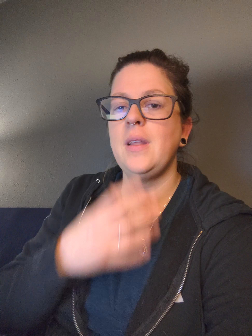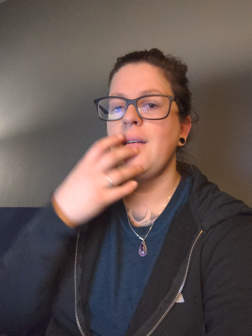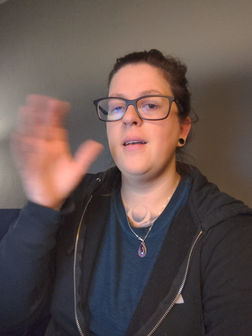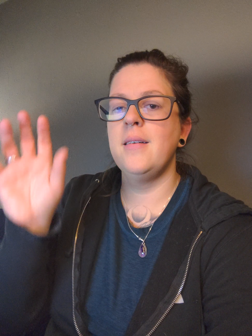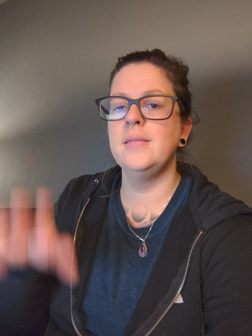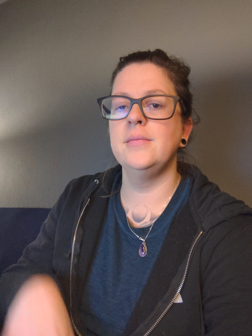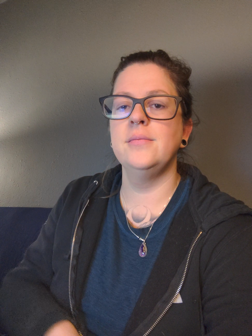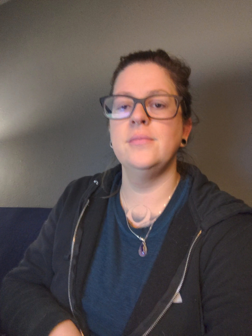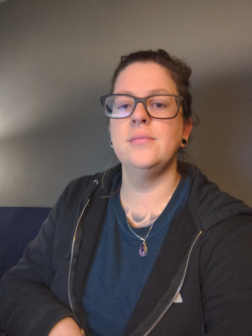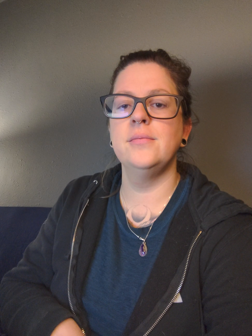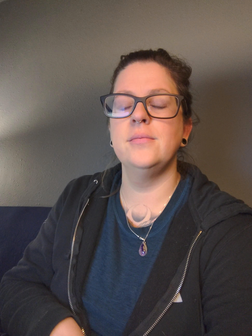hot